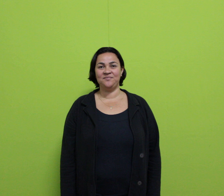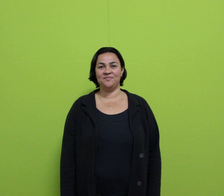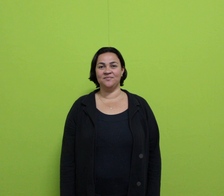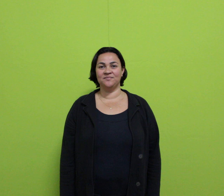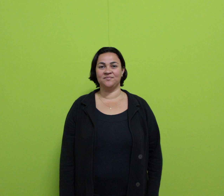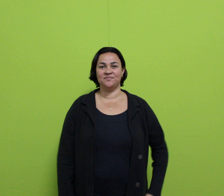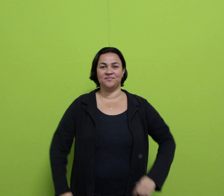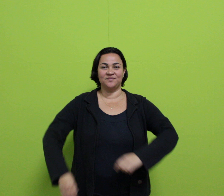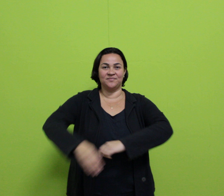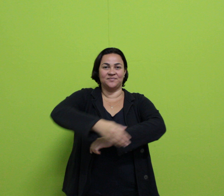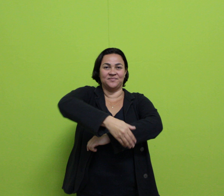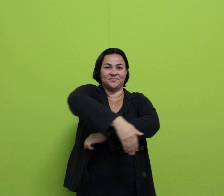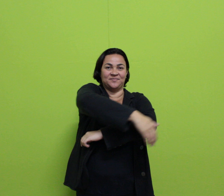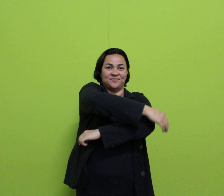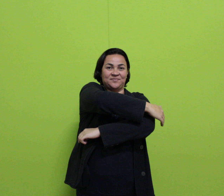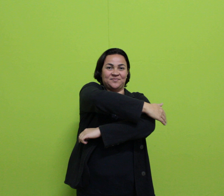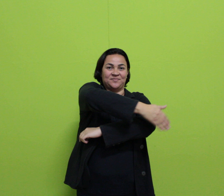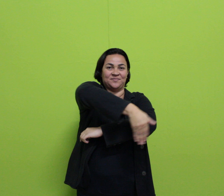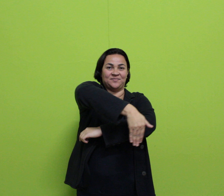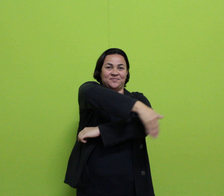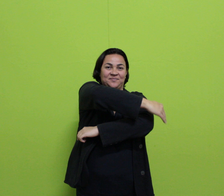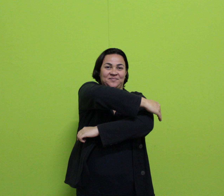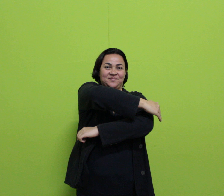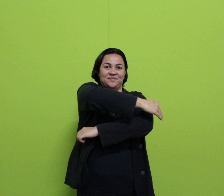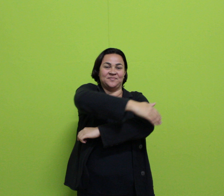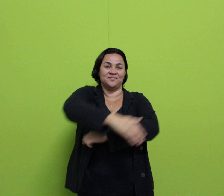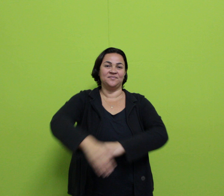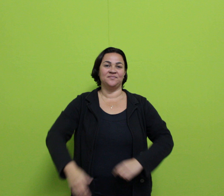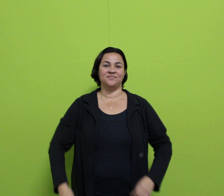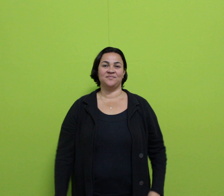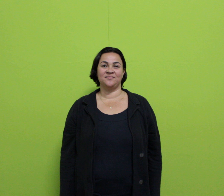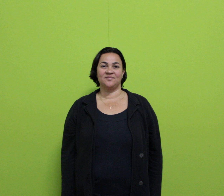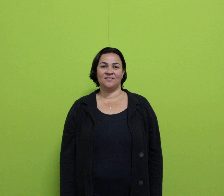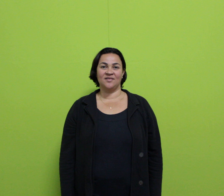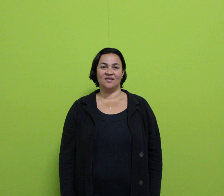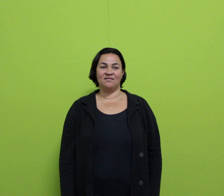esquina